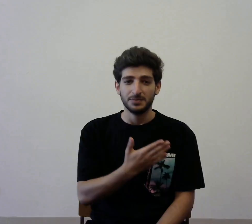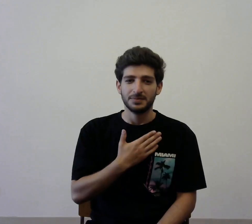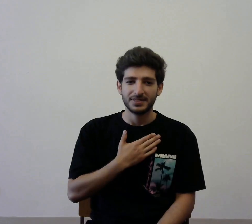mən